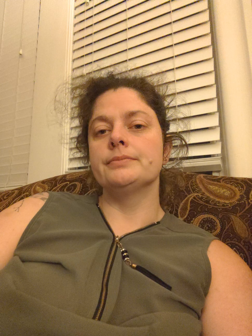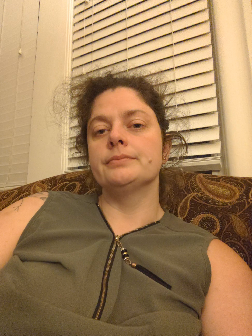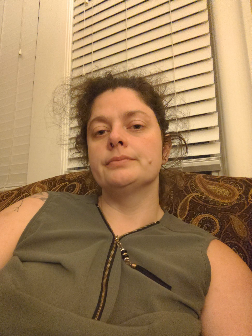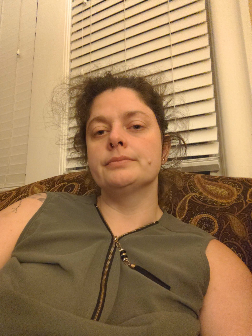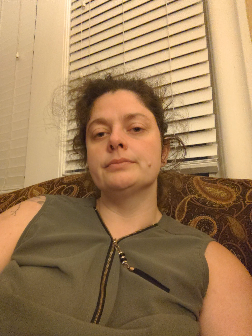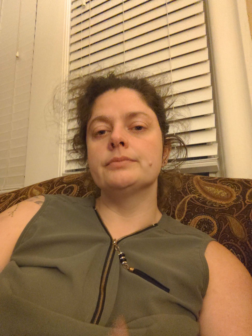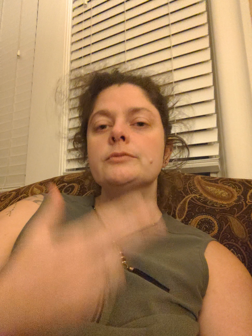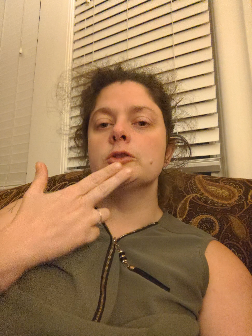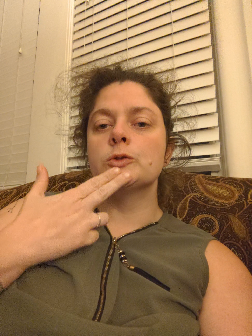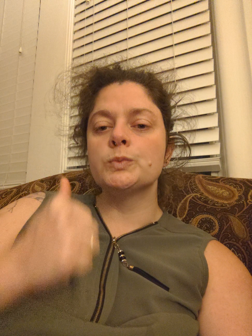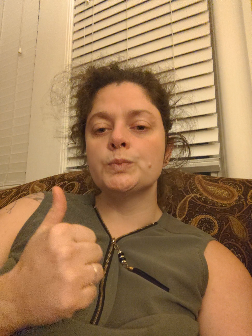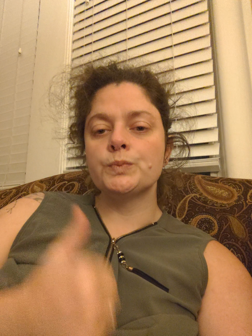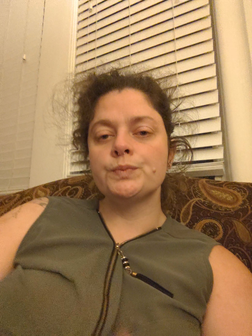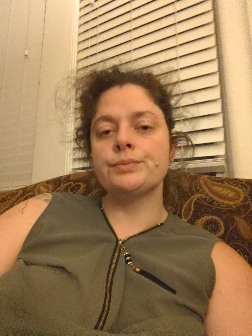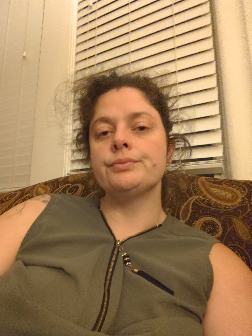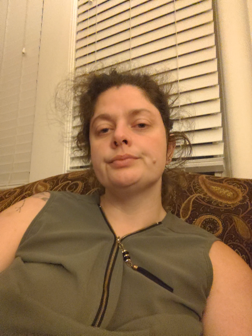cute